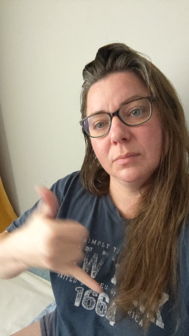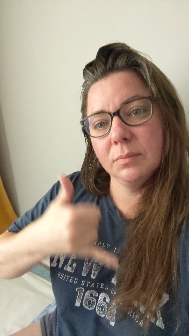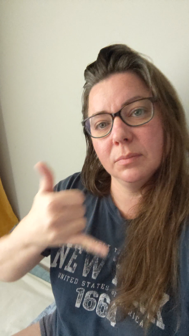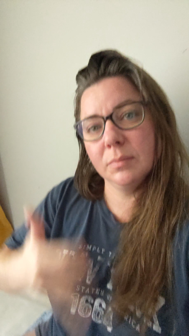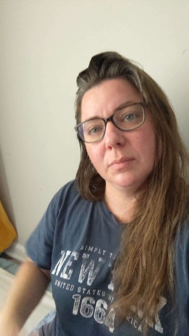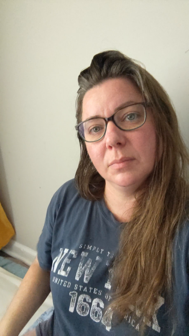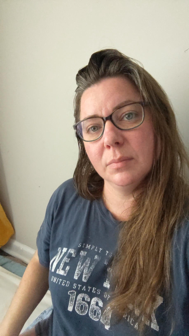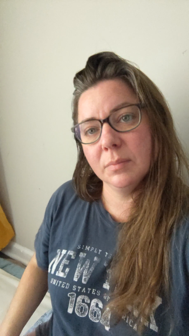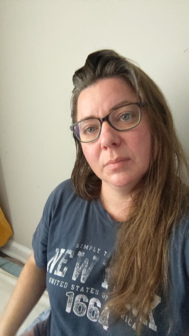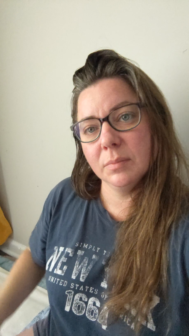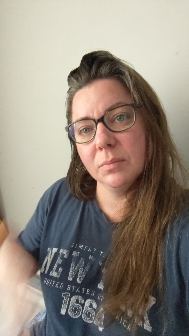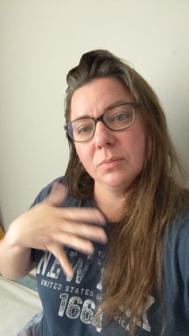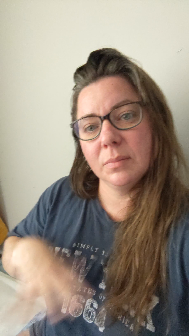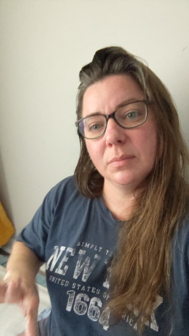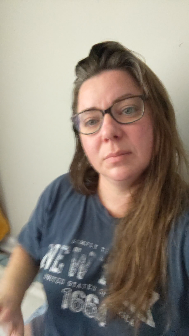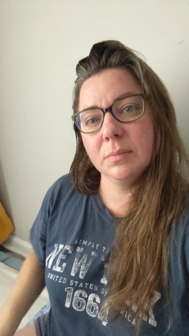dress